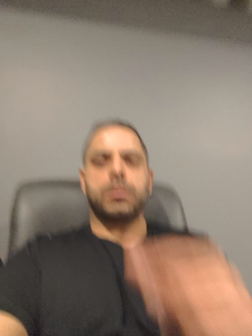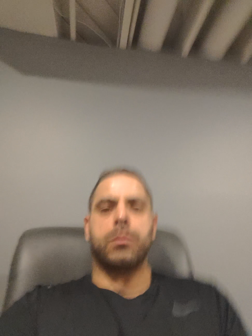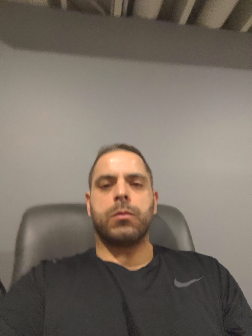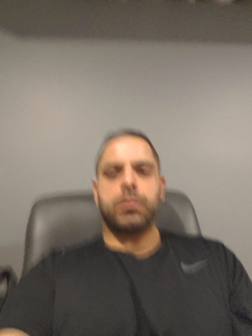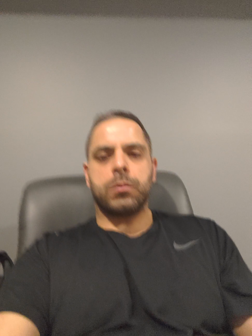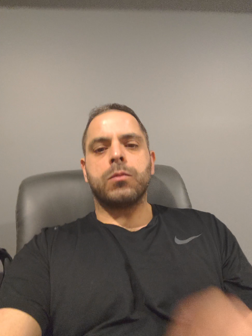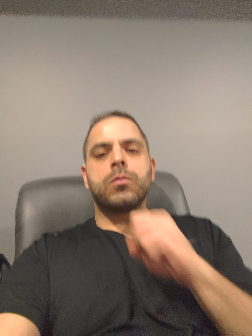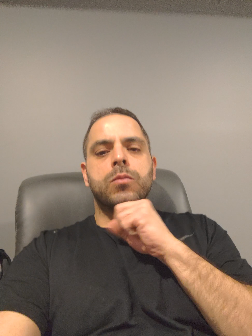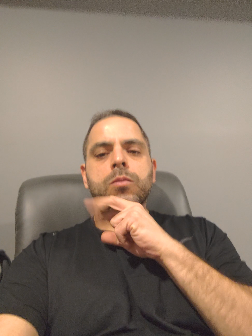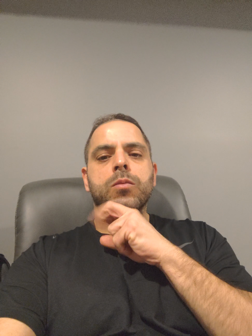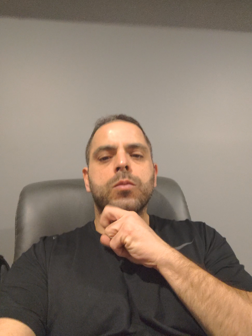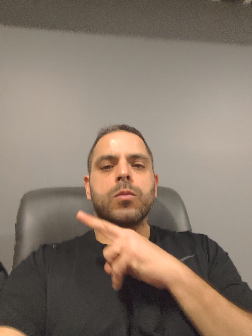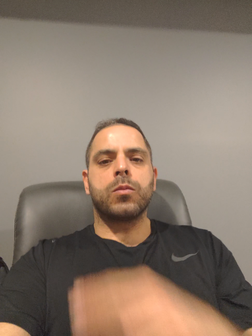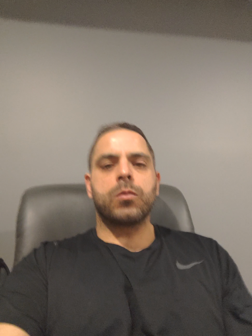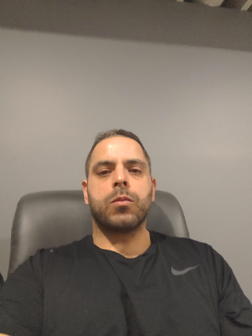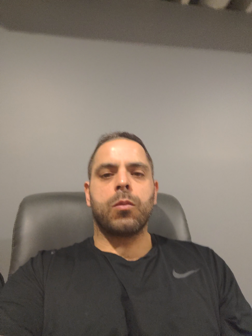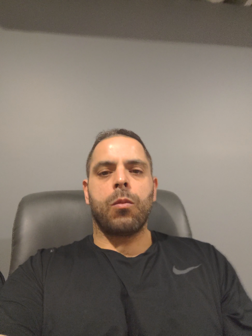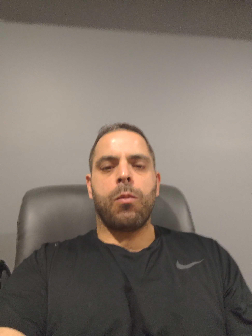frog